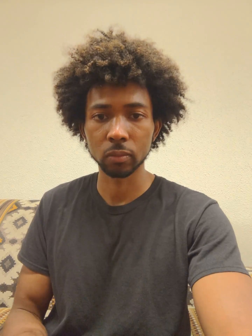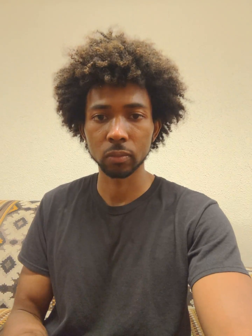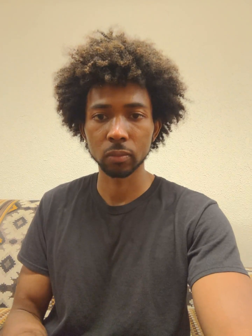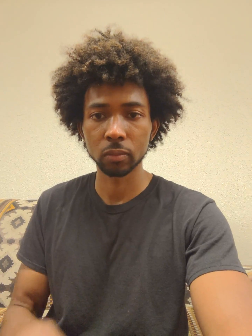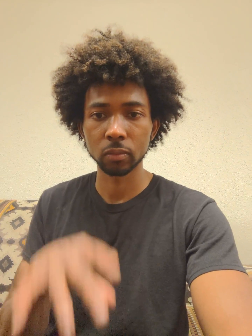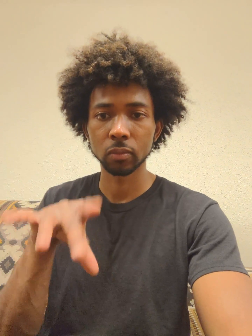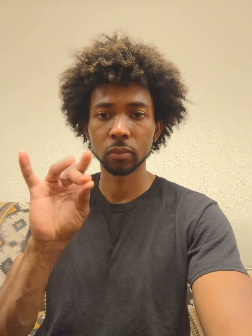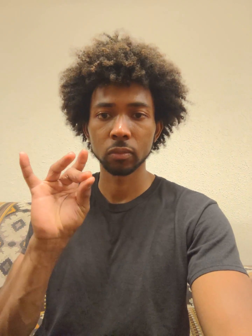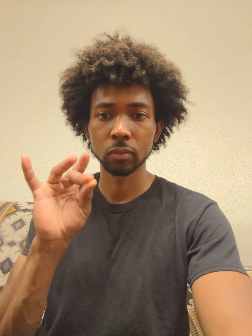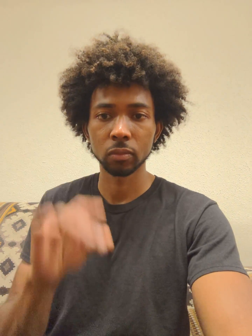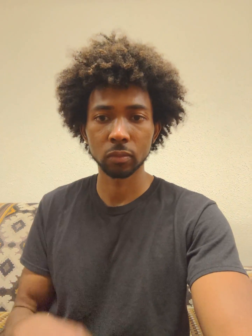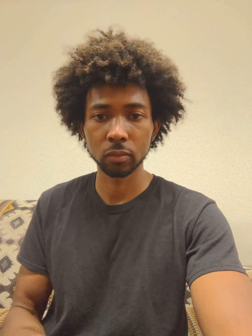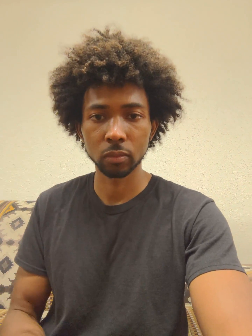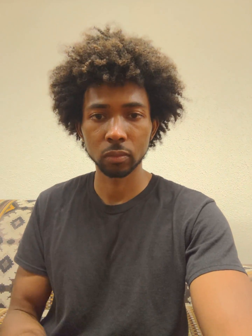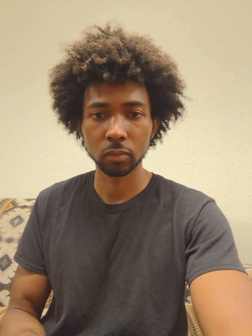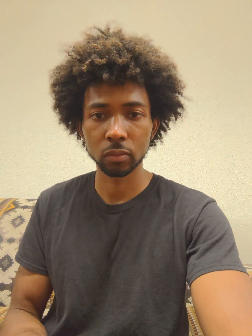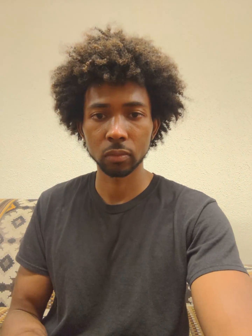pick